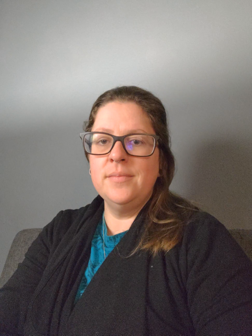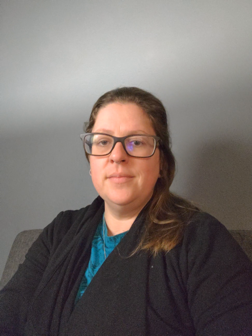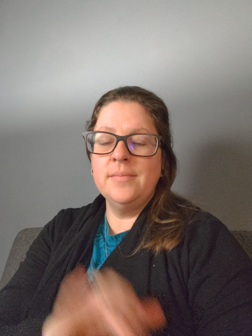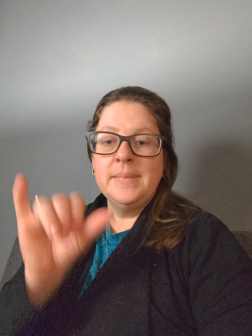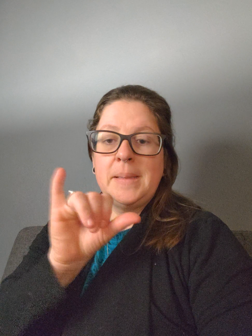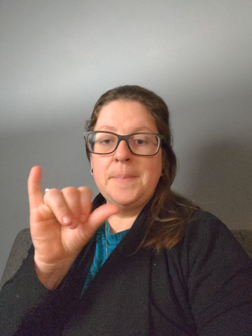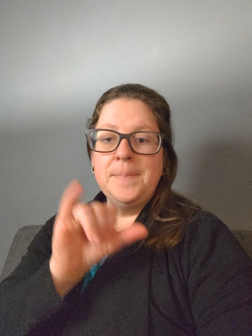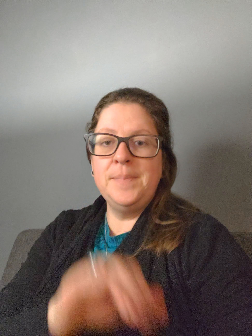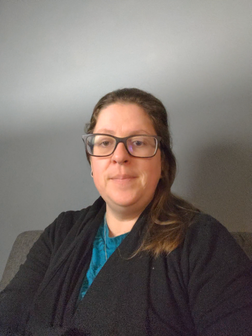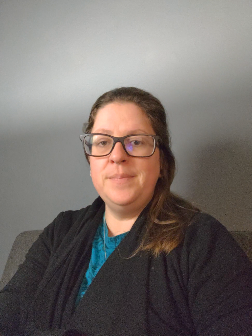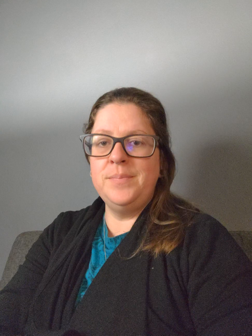same